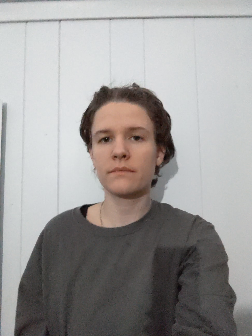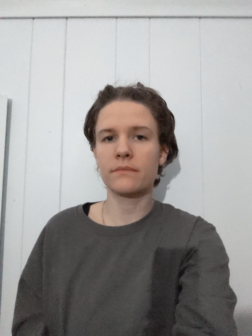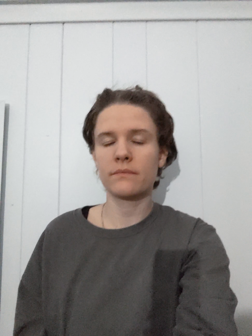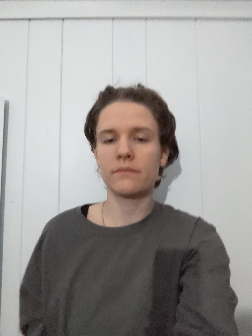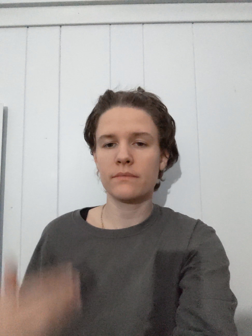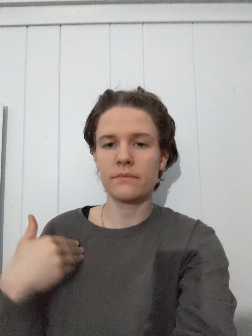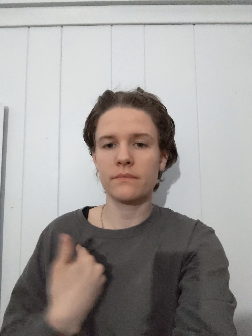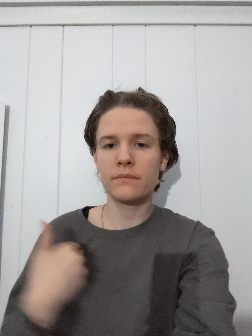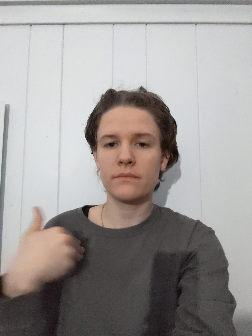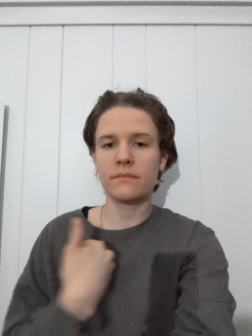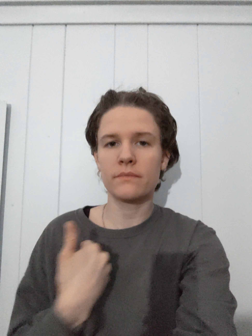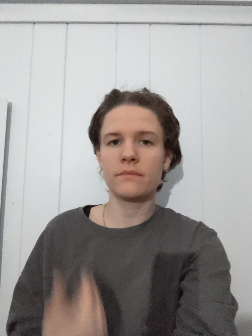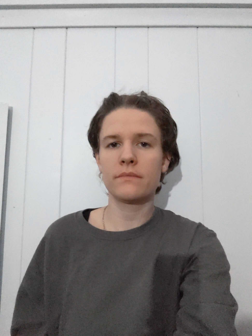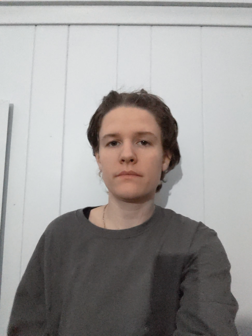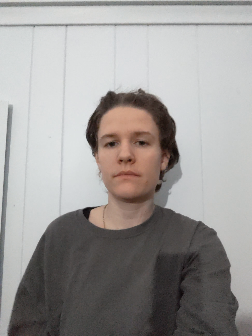animal